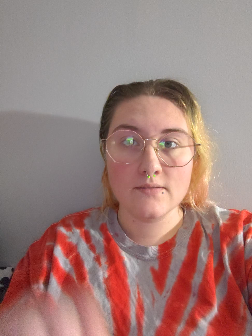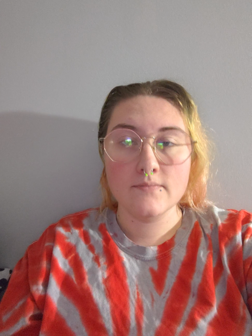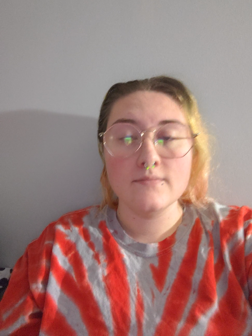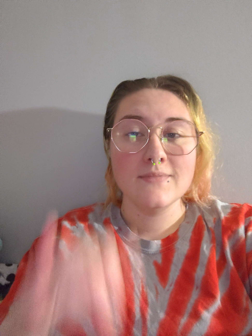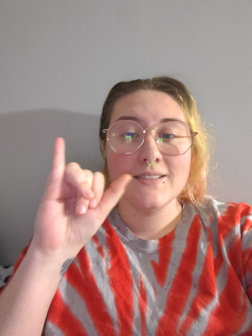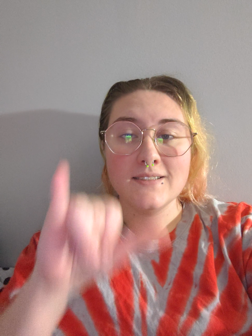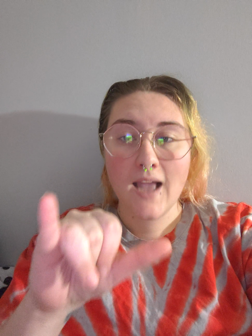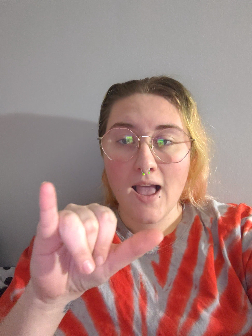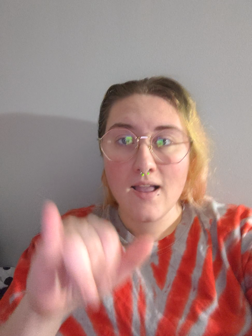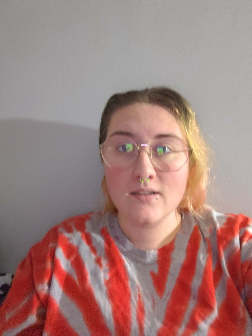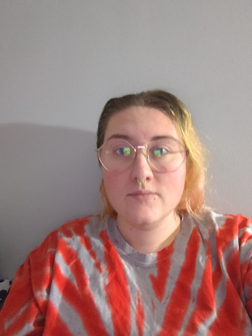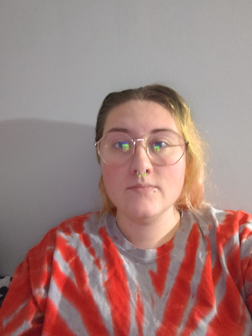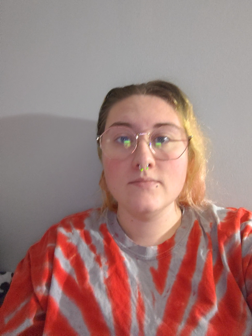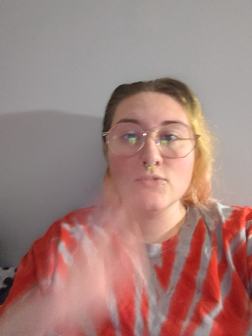stay